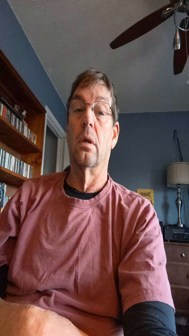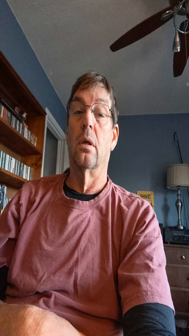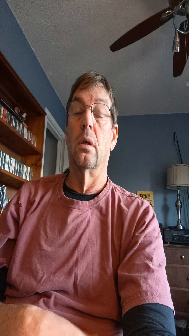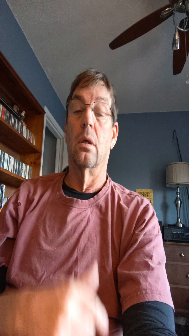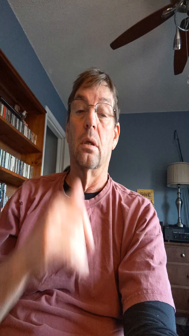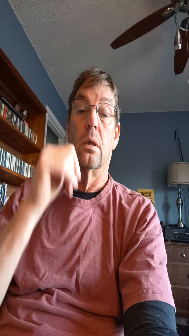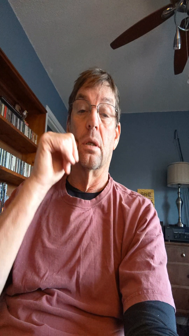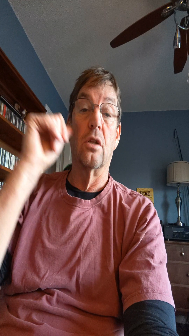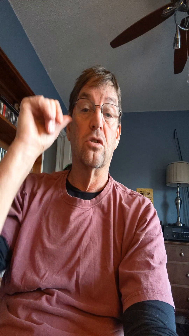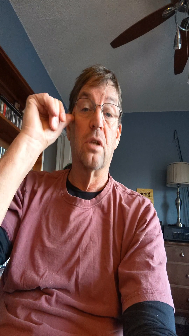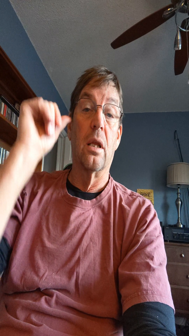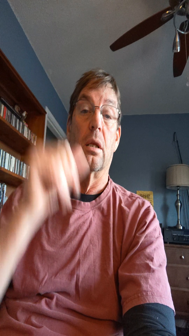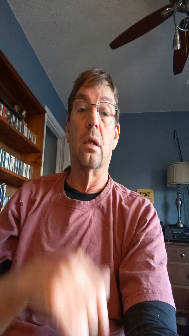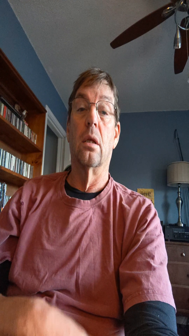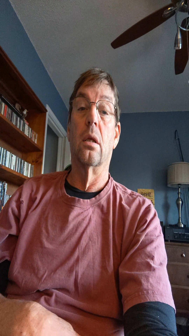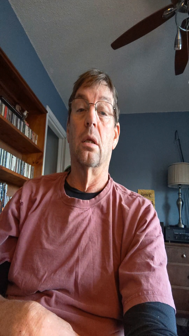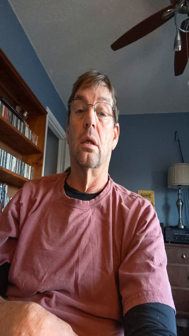yesterday